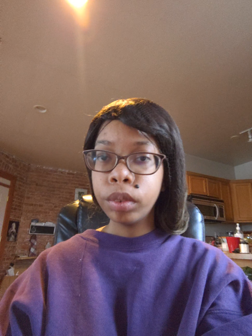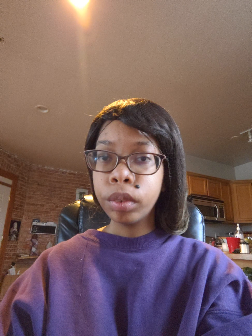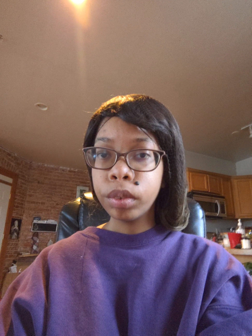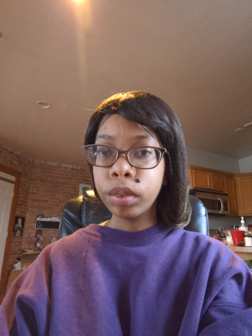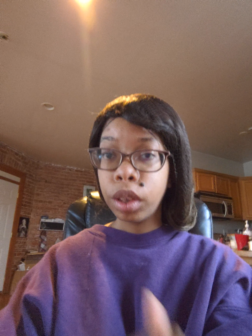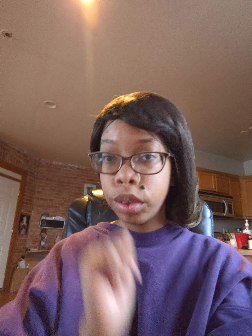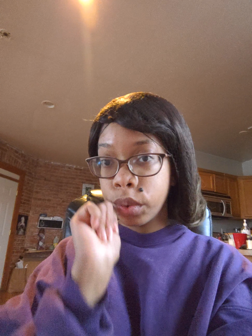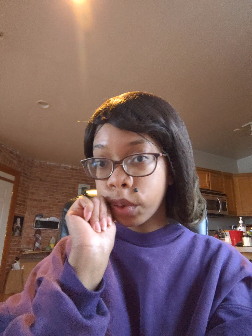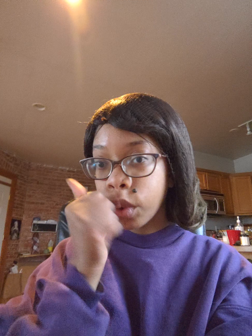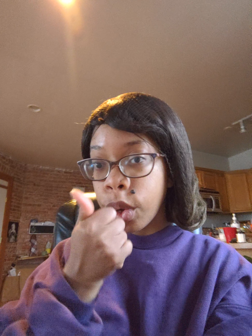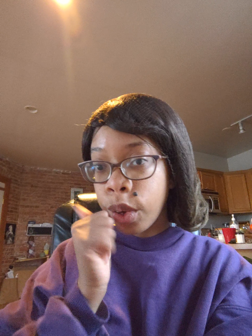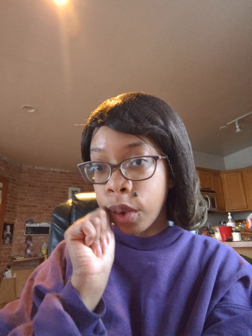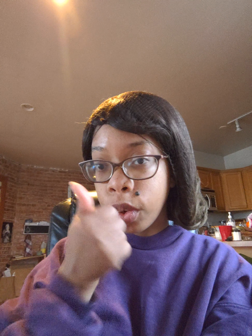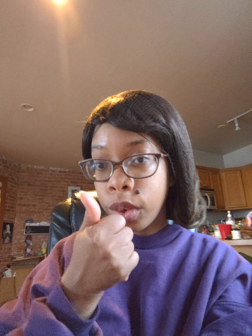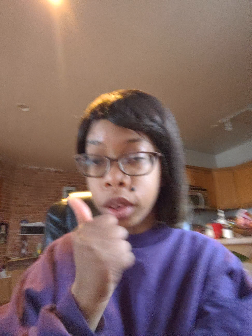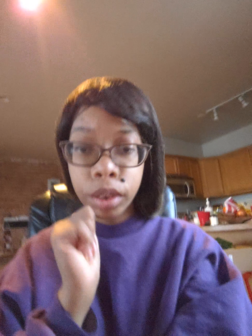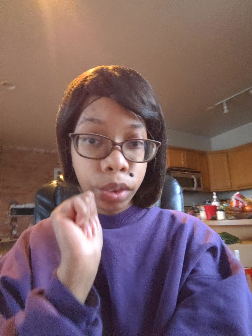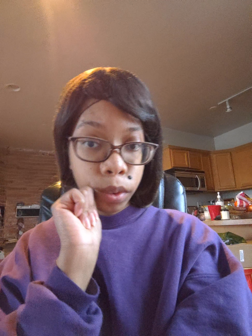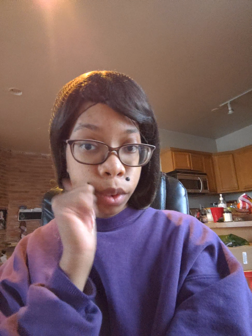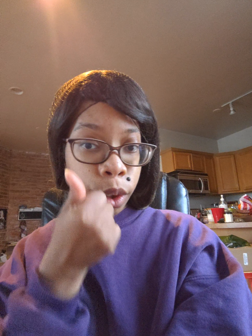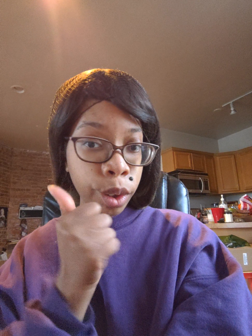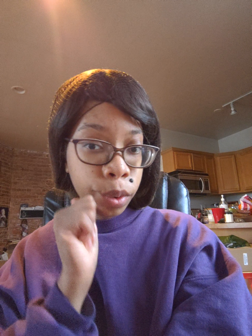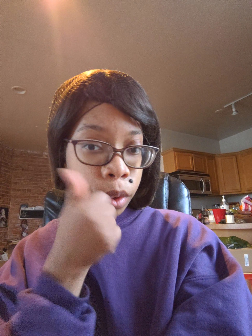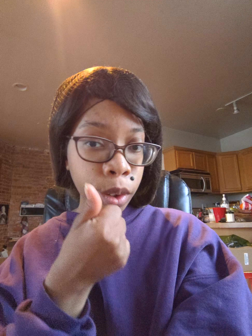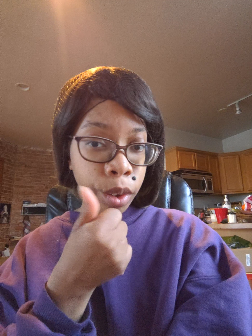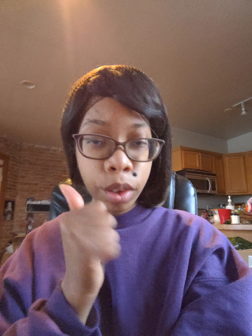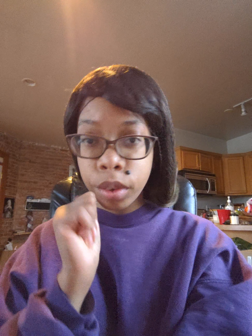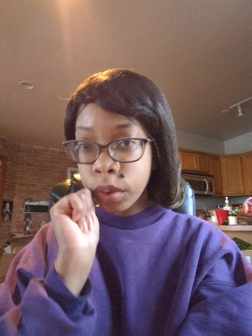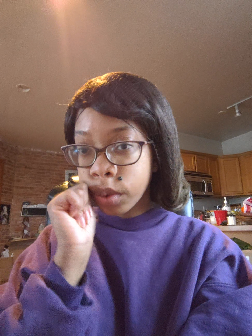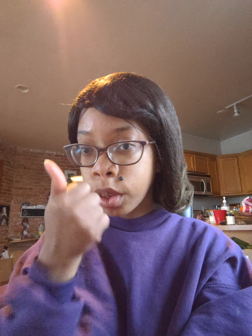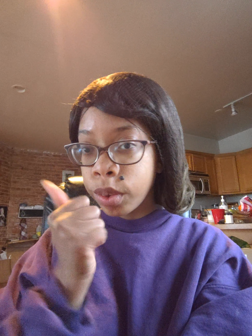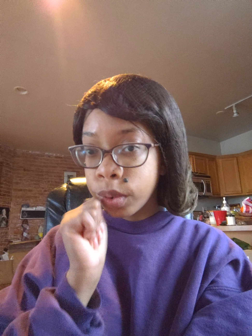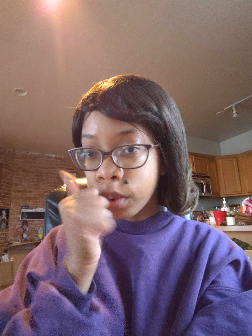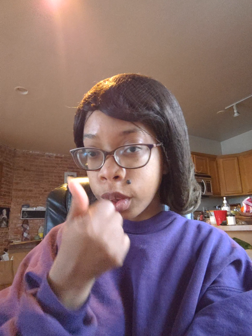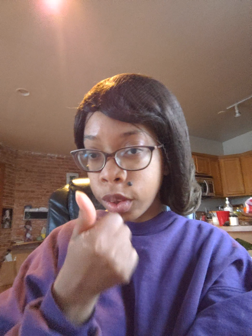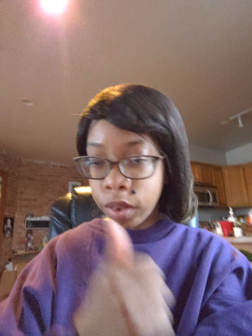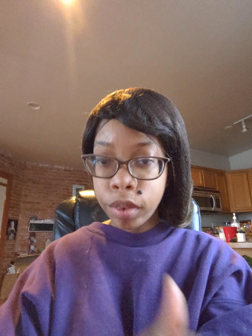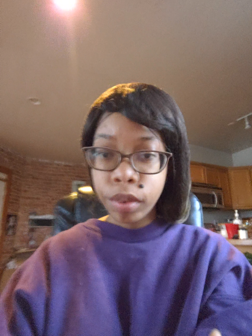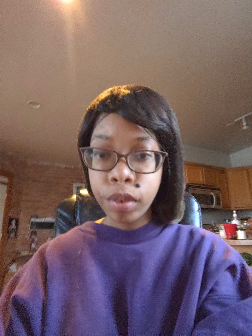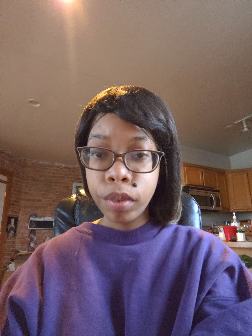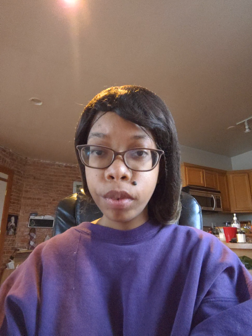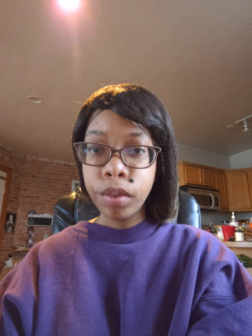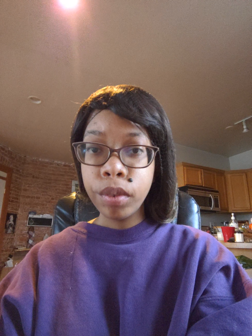tomorrow